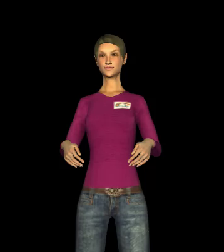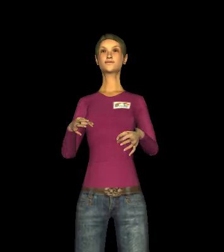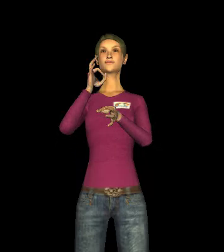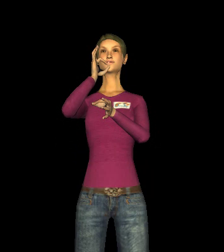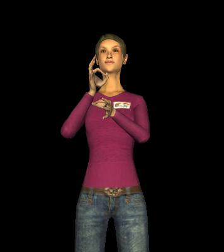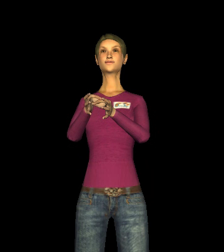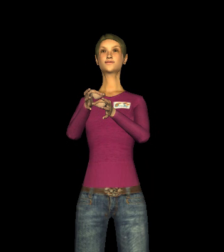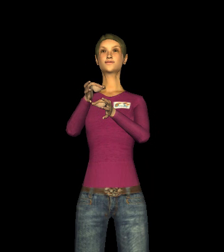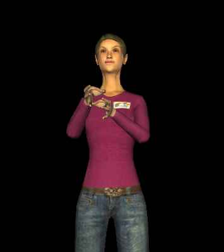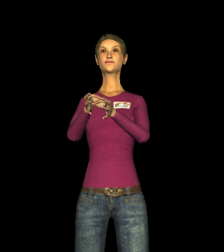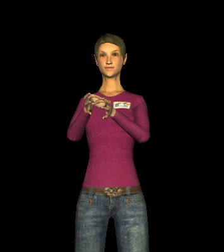حبة عنب